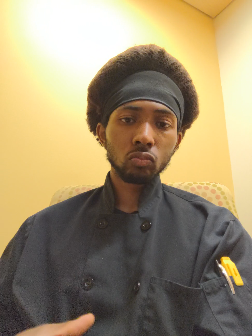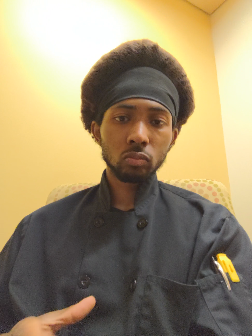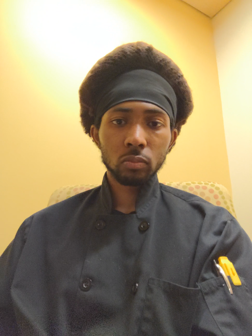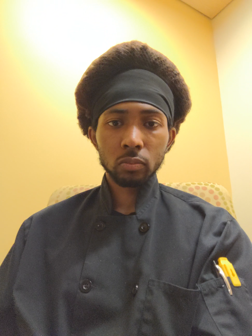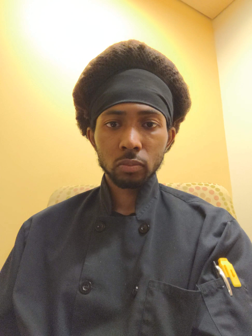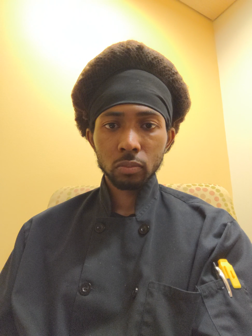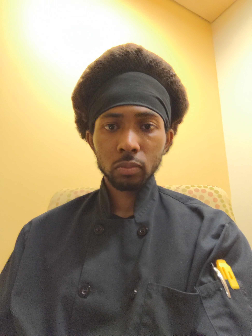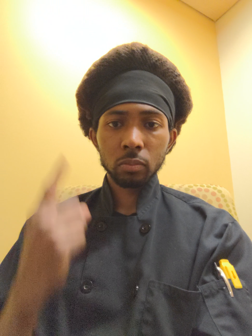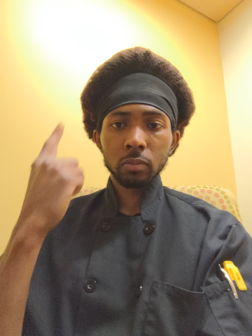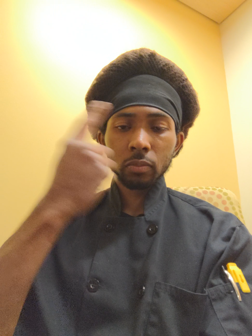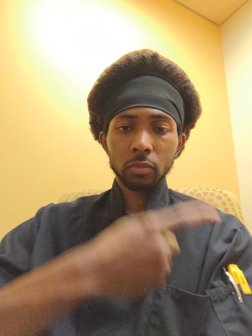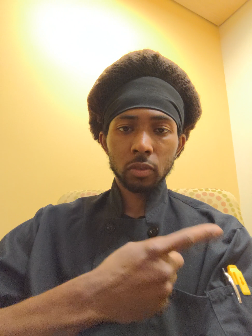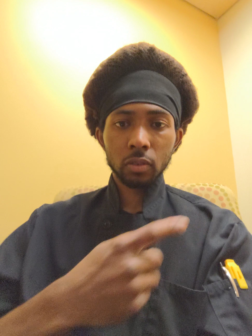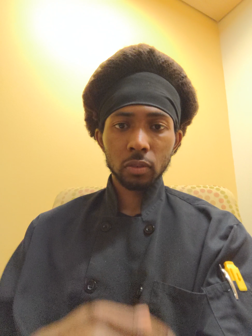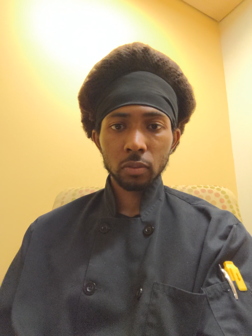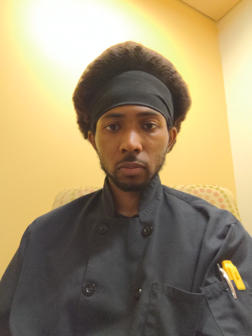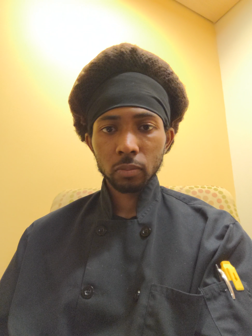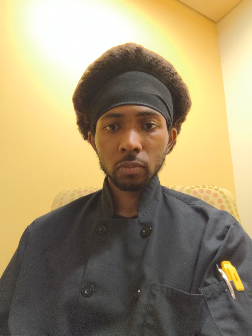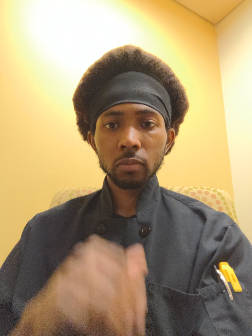day